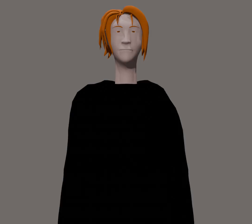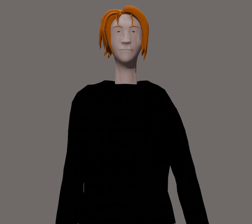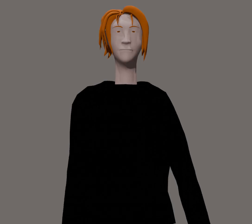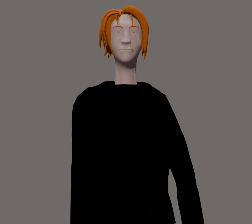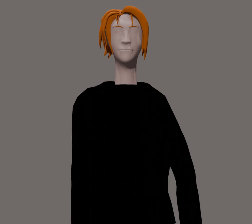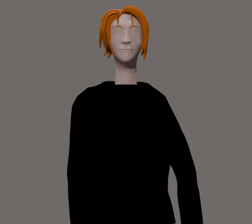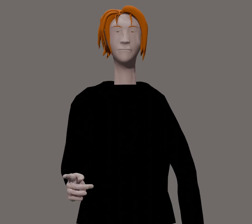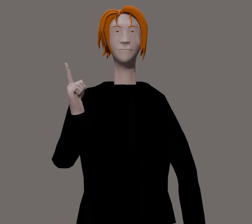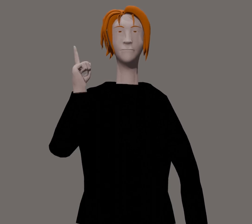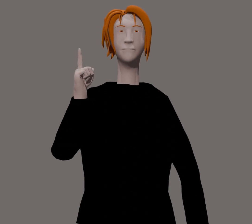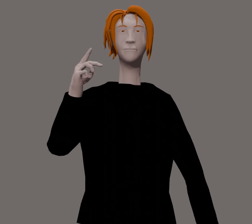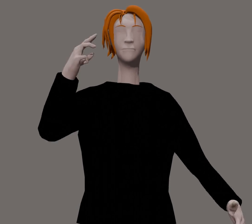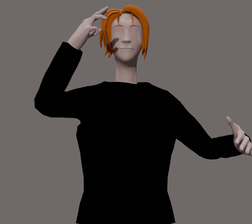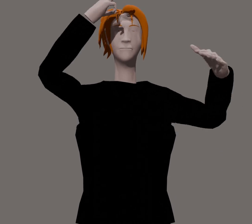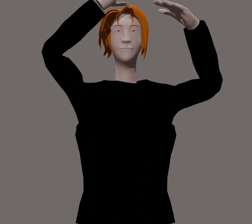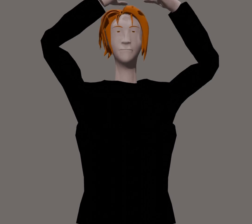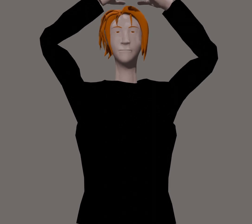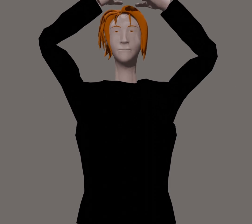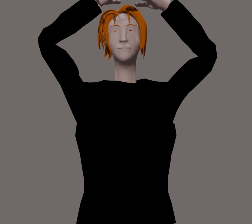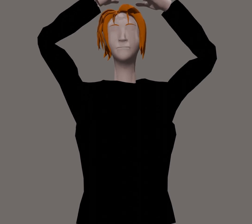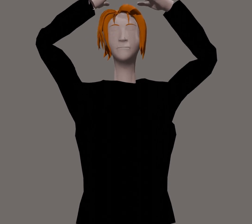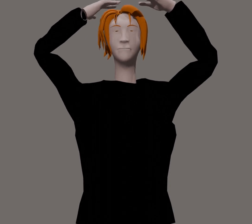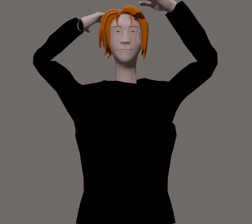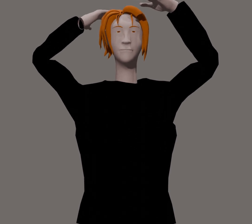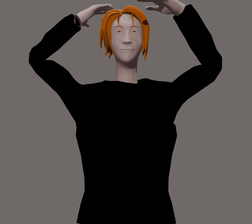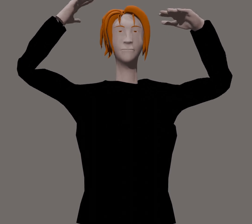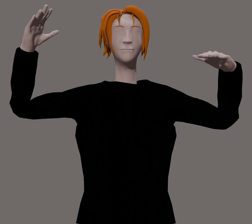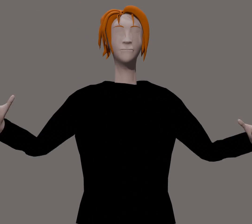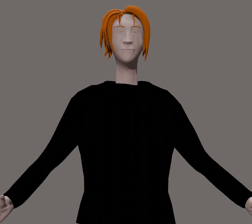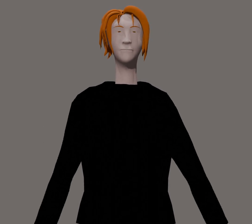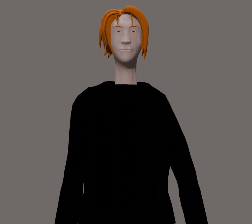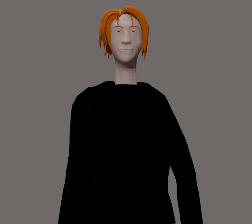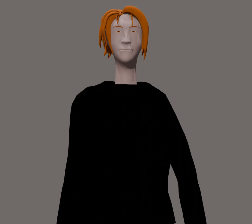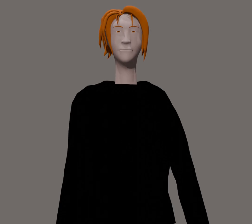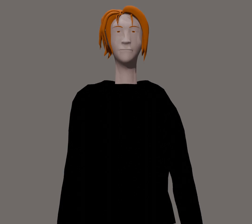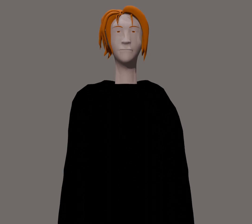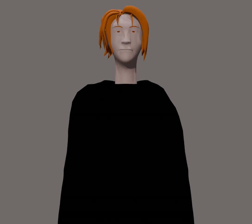Ceiling